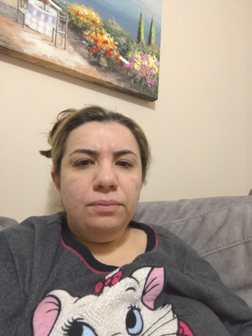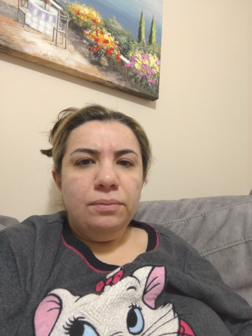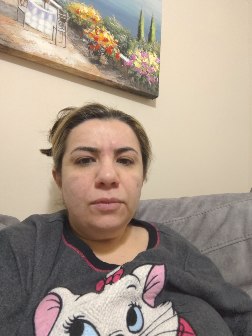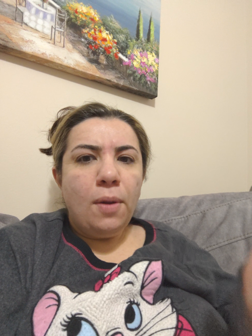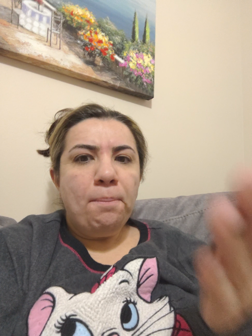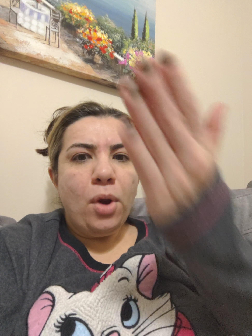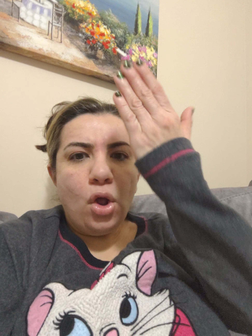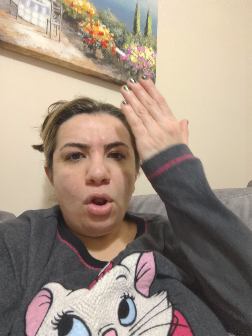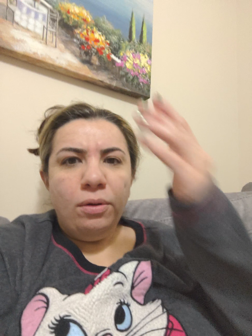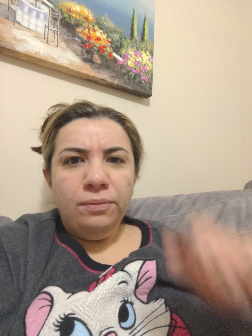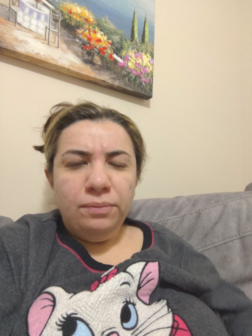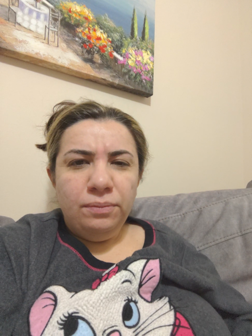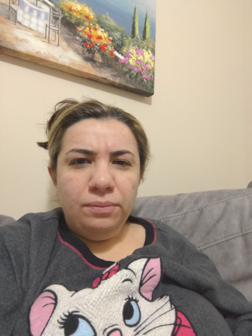morning